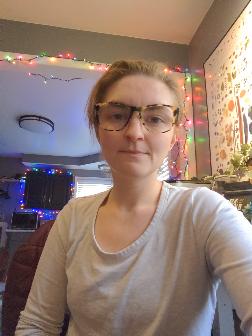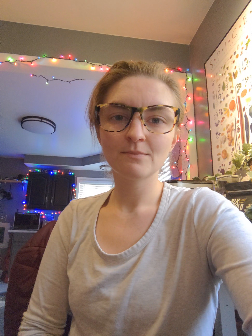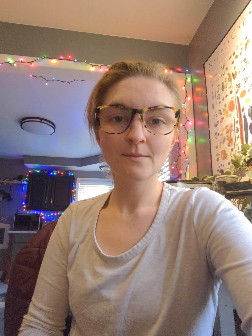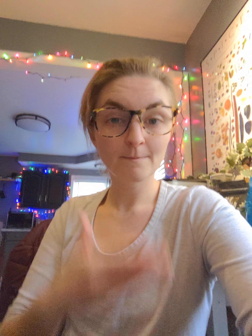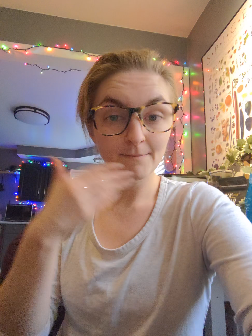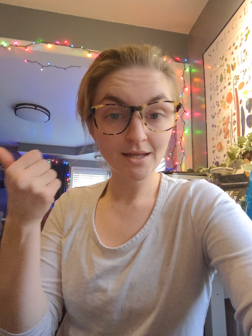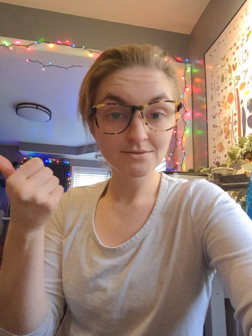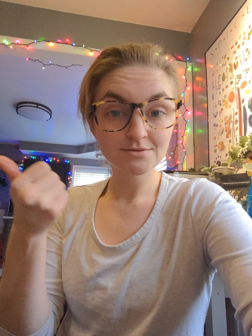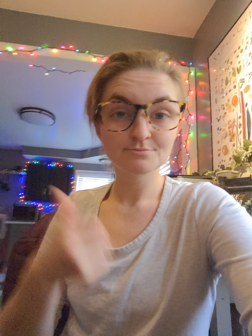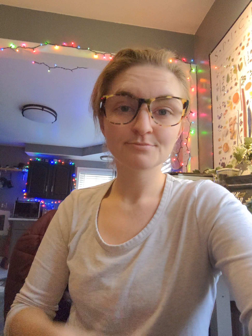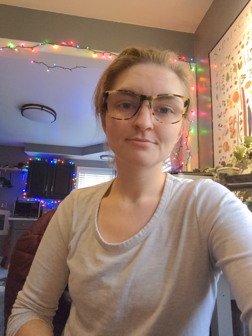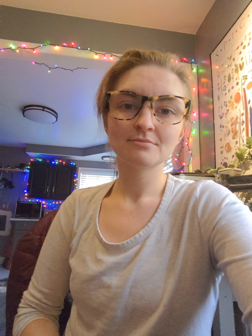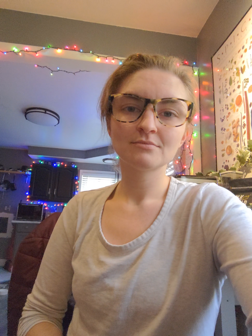better